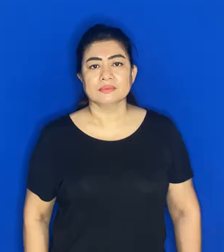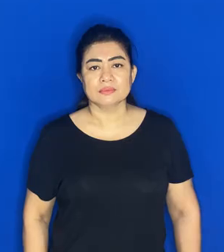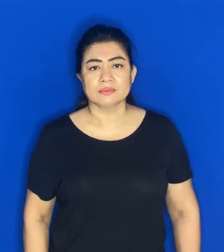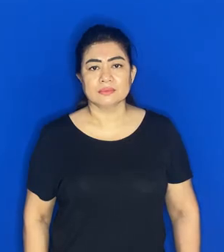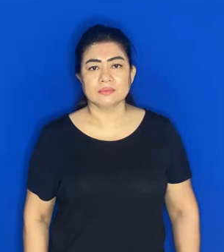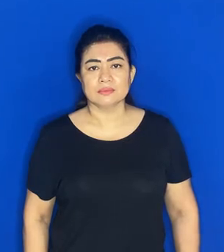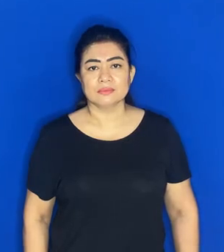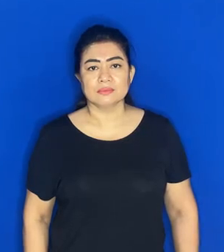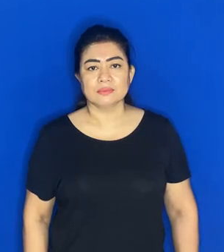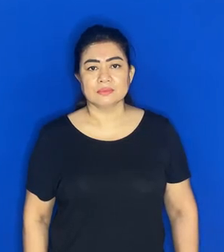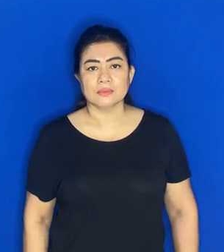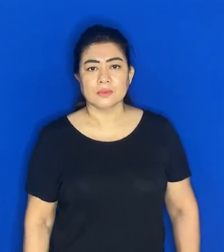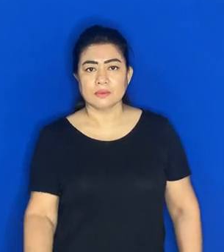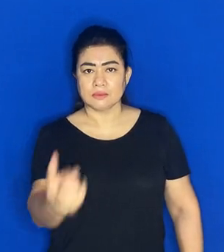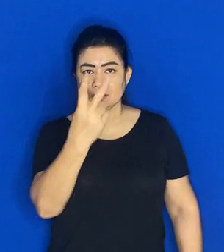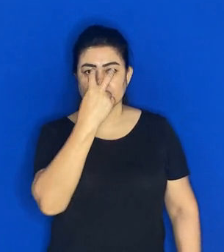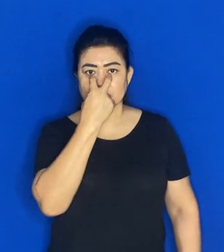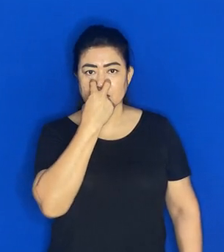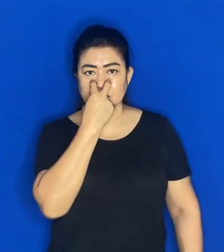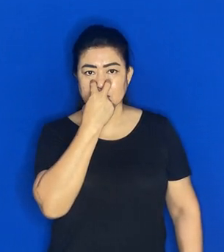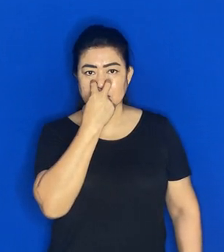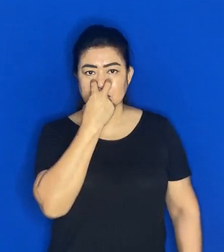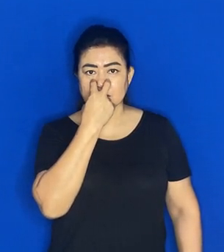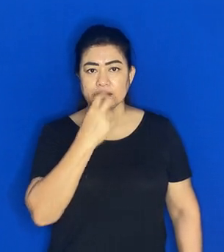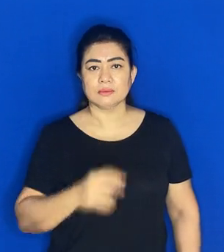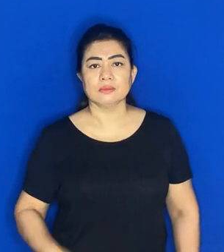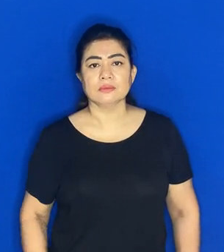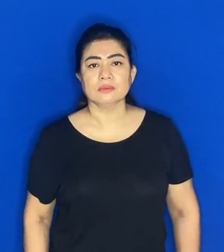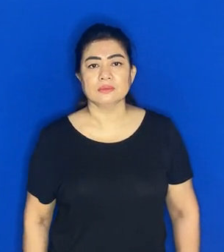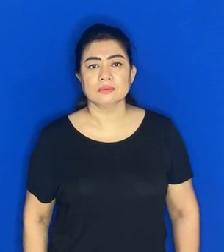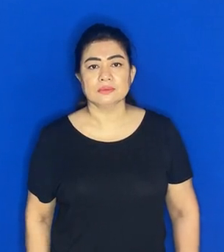blind